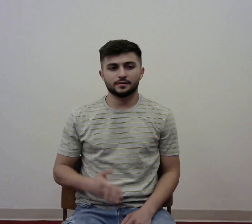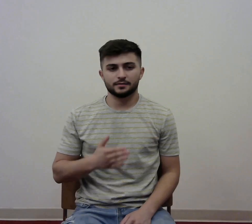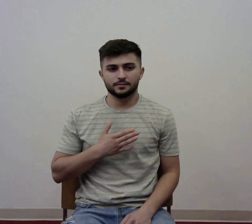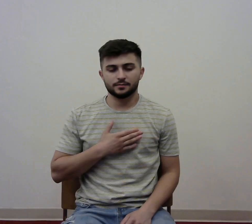mən